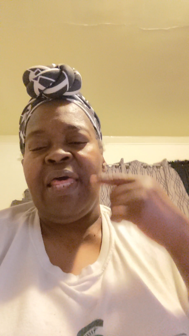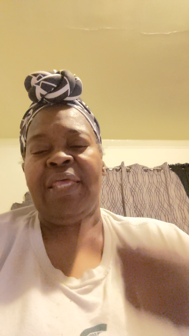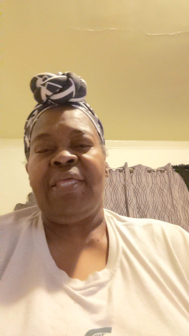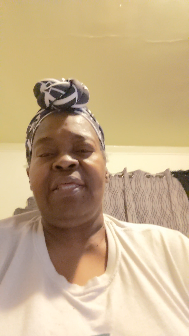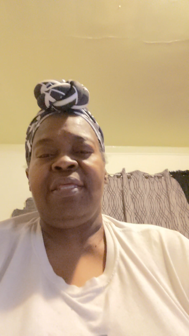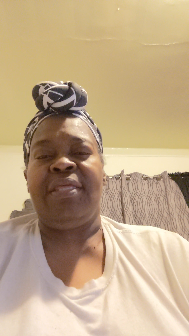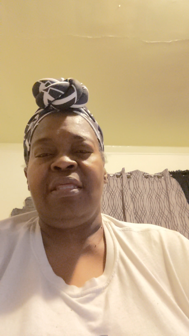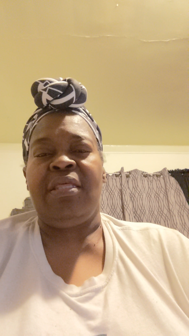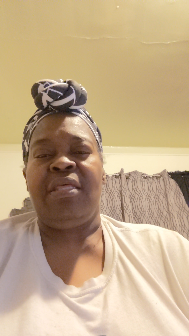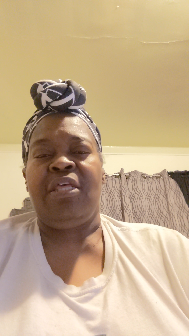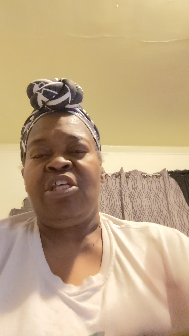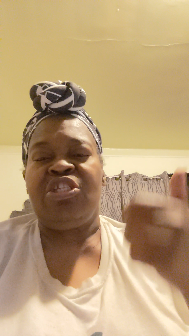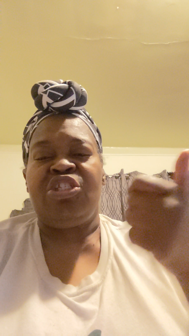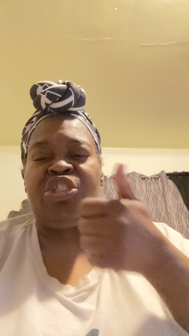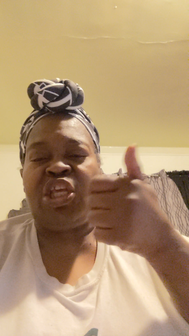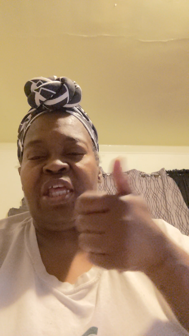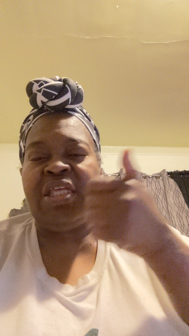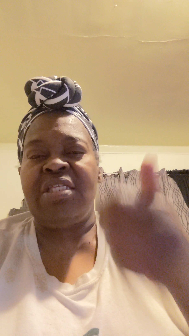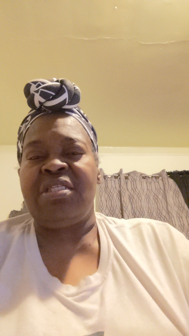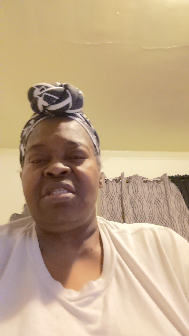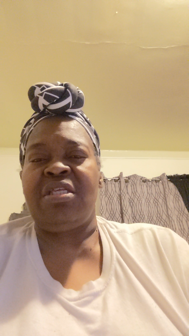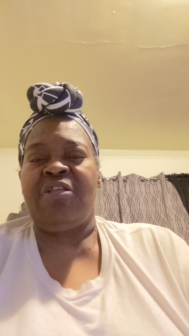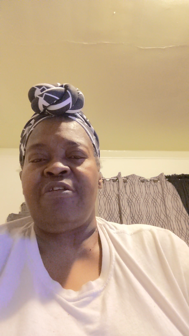chase